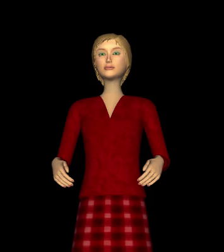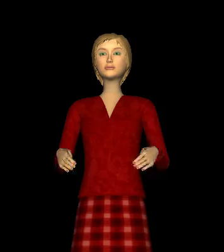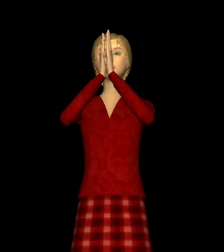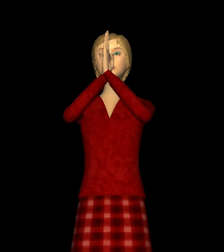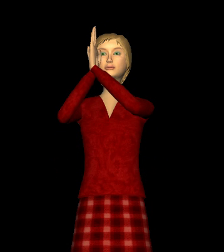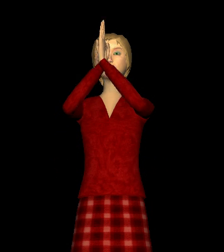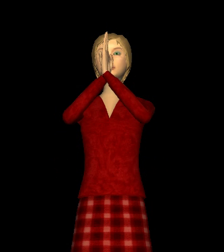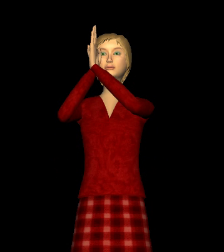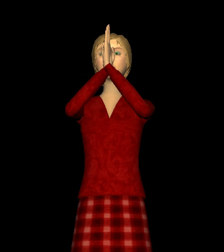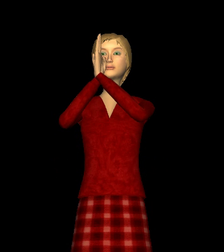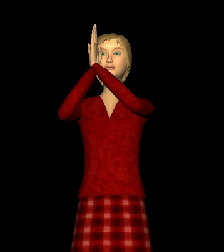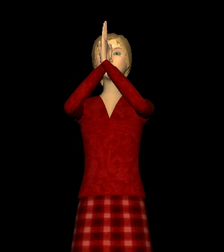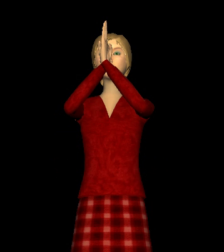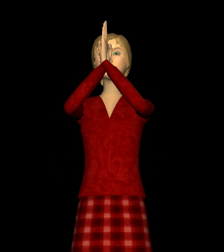يخفي